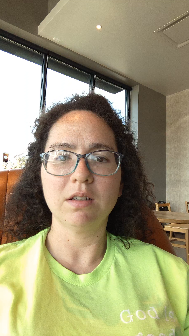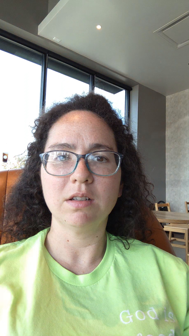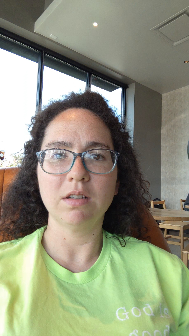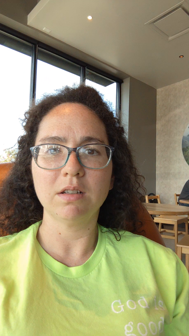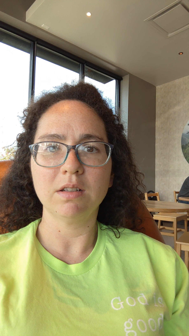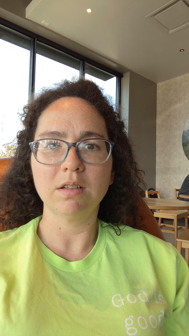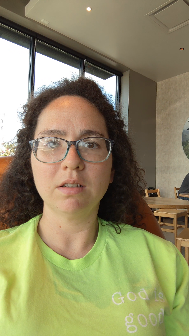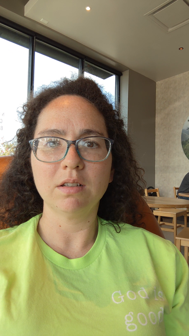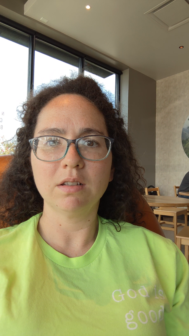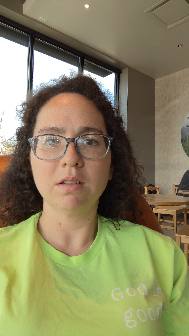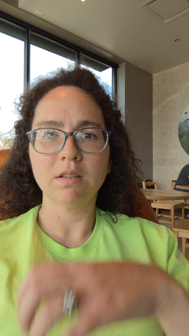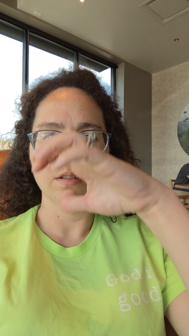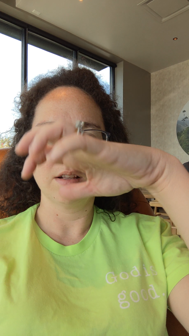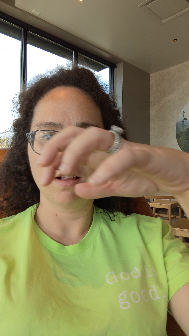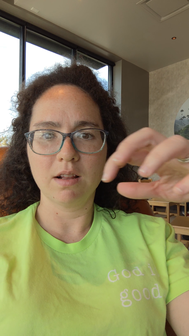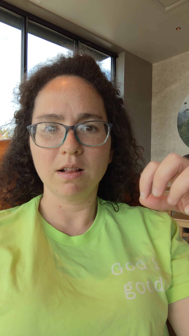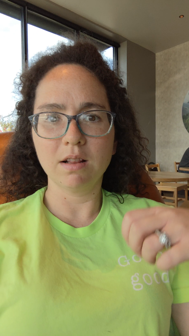grapes